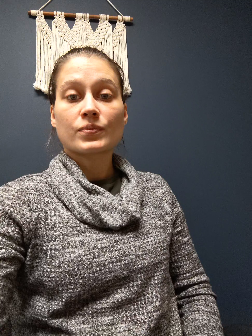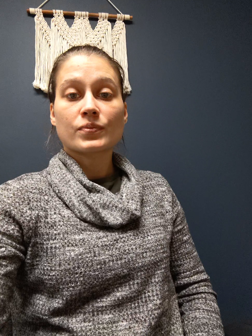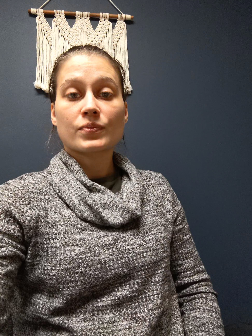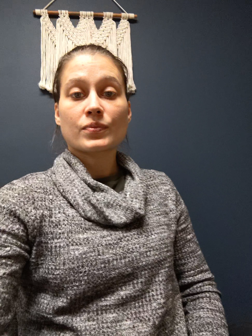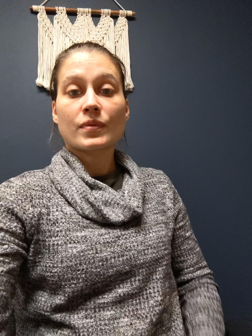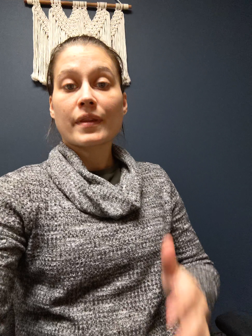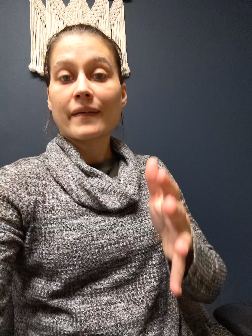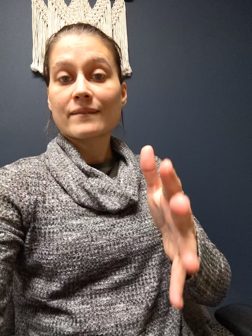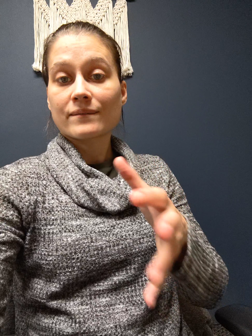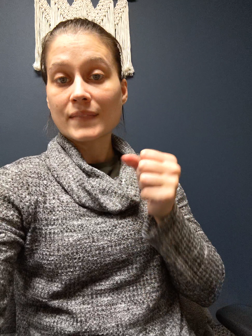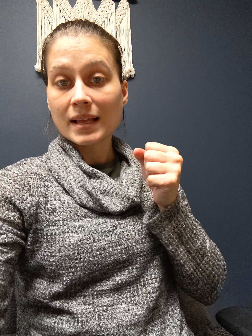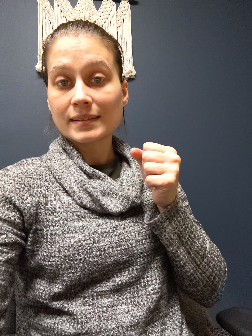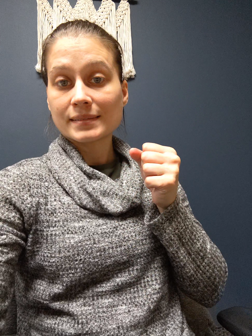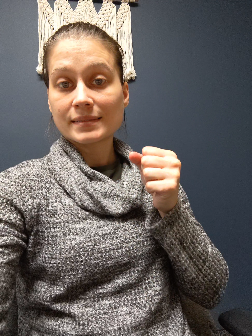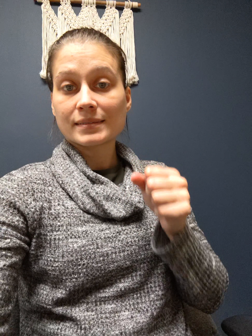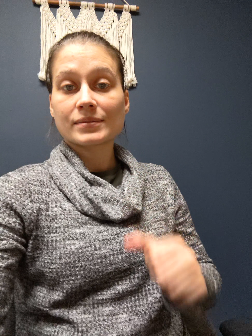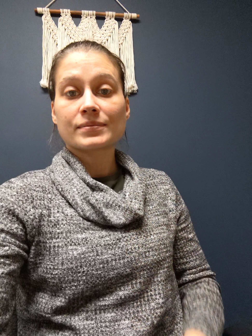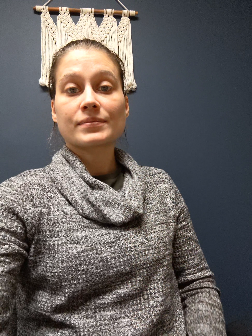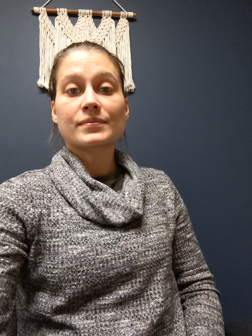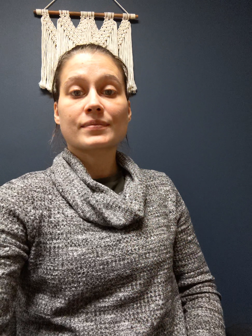fast